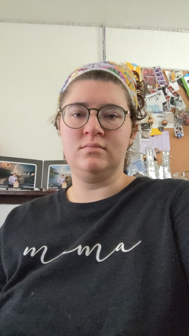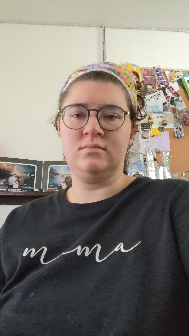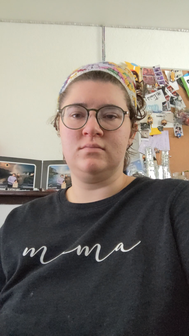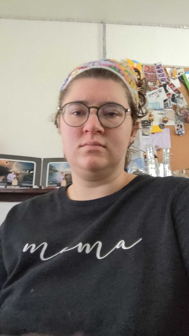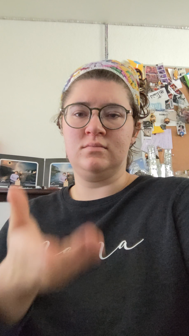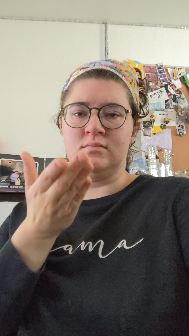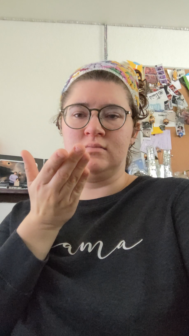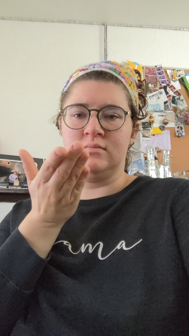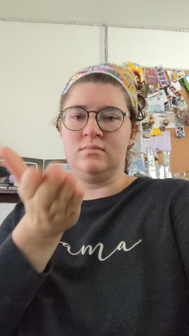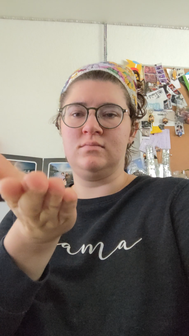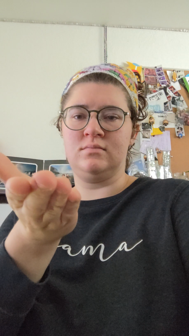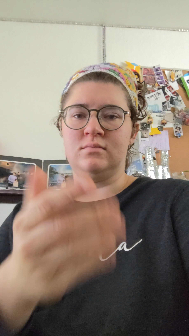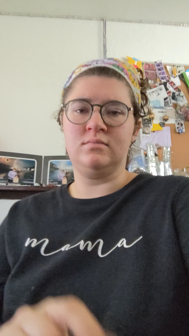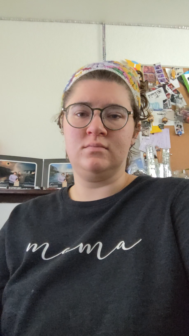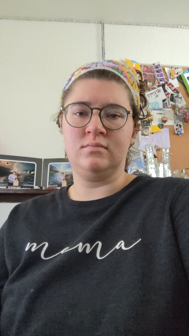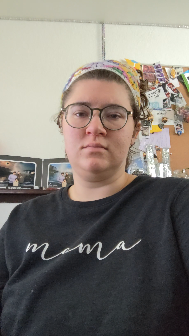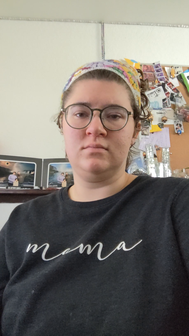oven